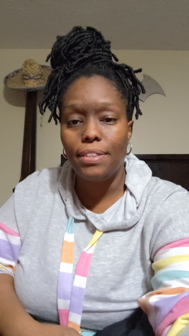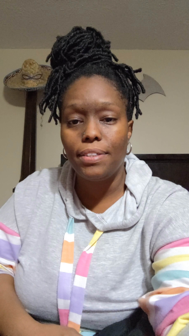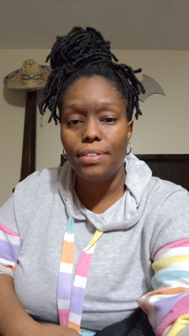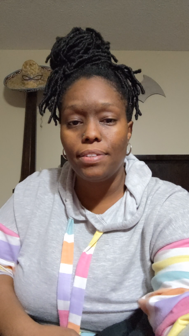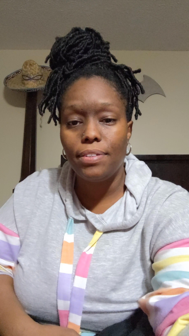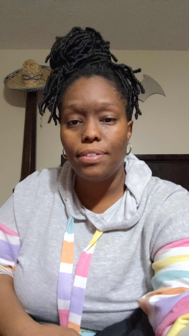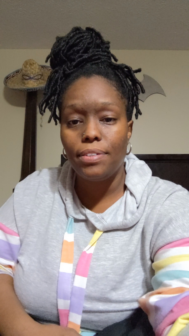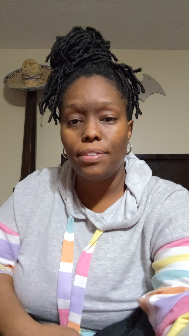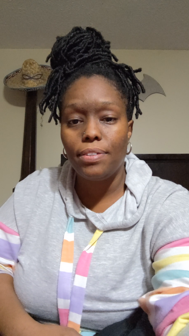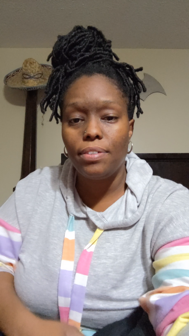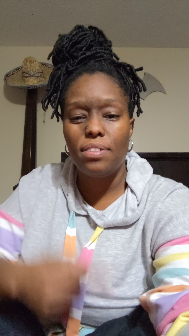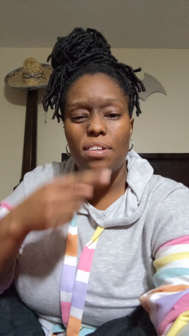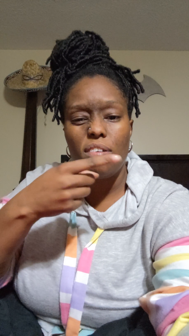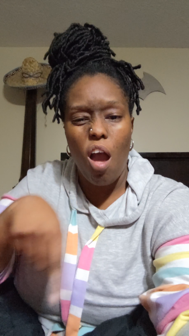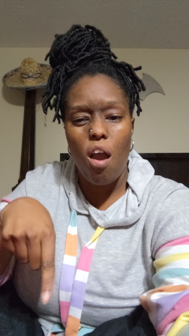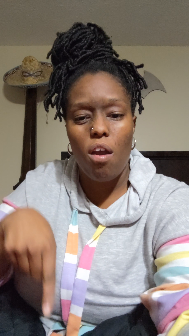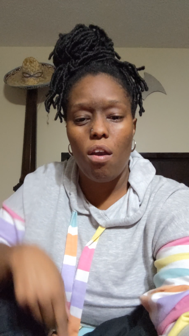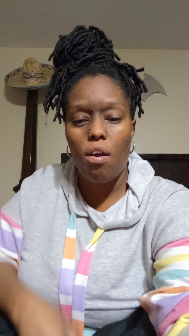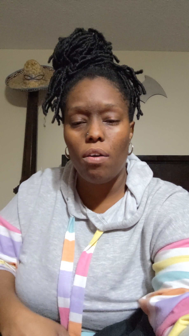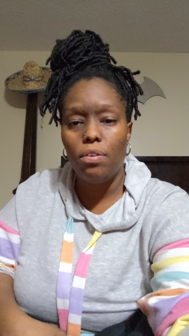cut